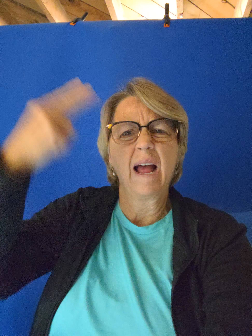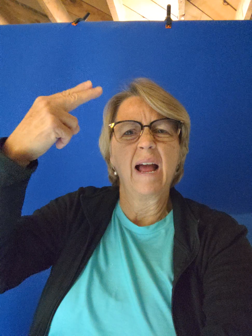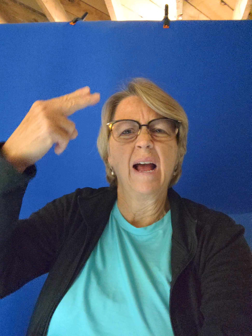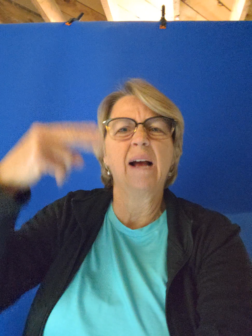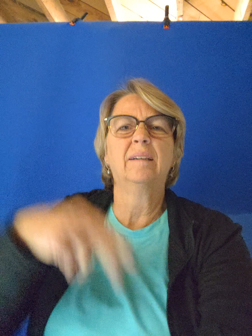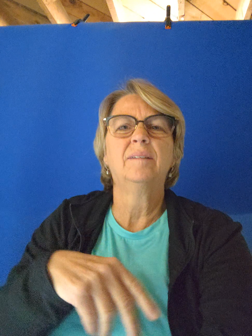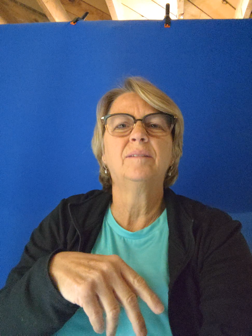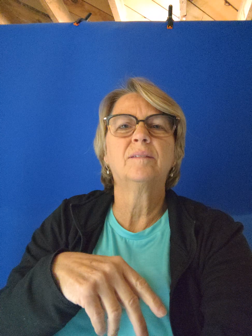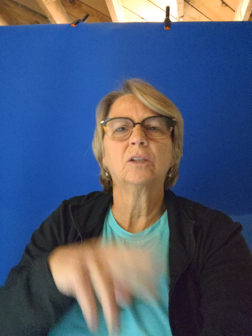high